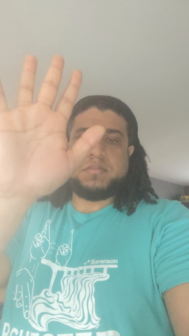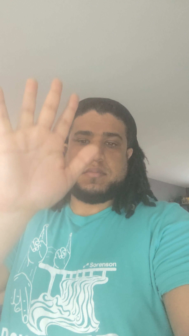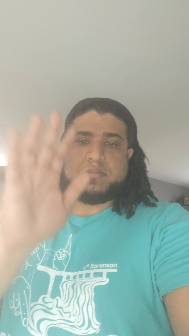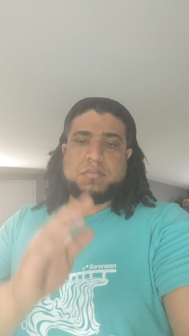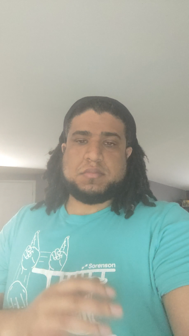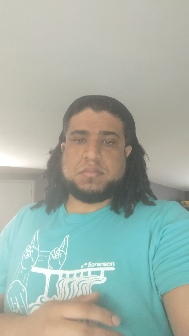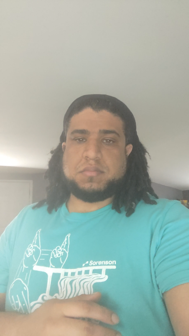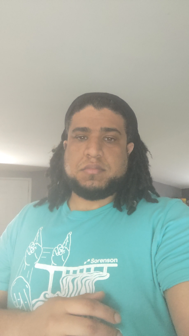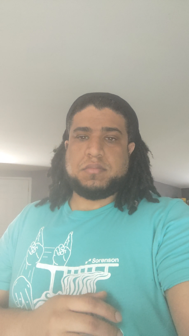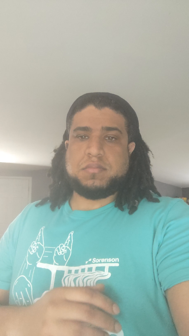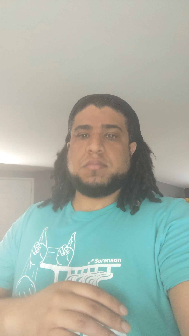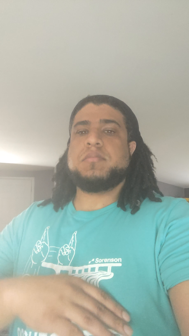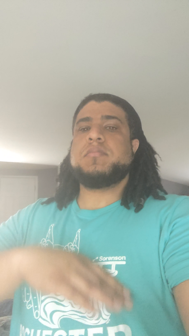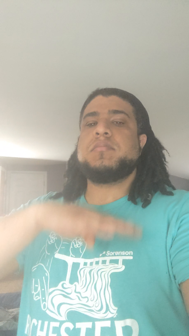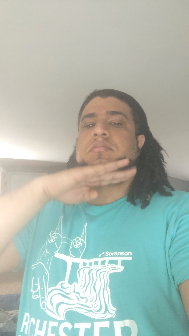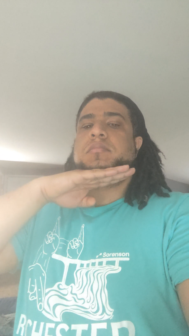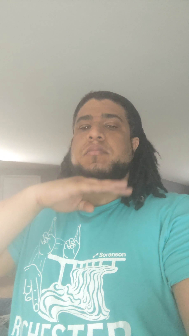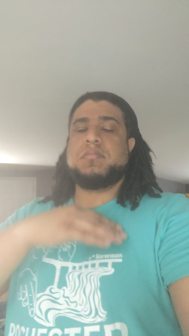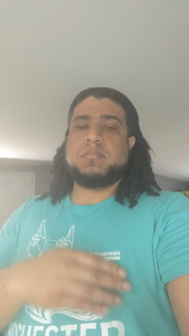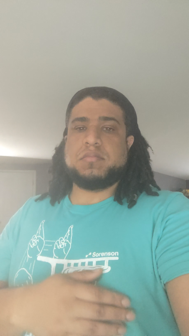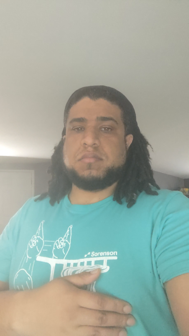full